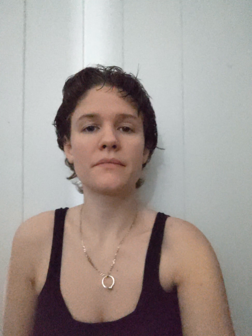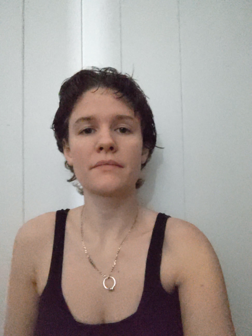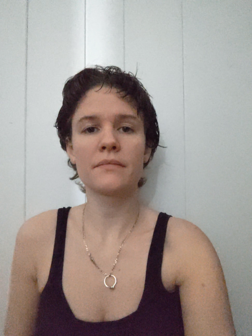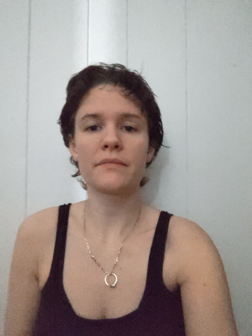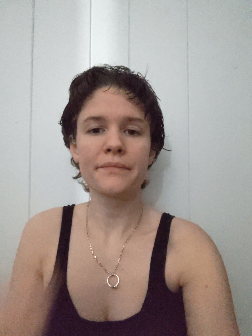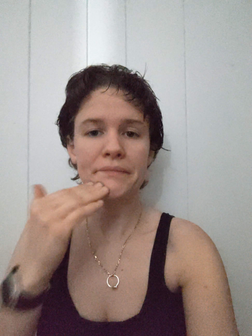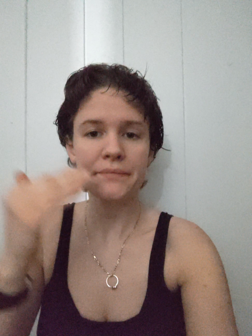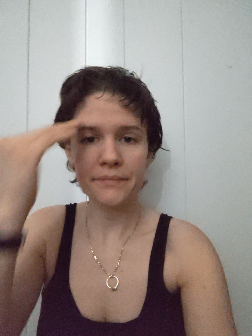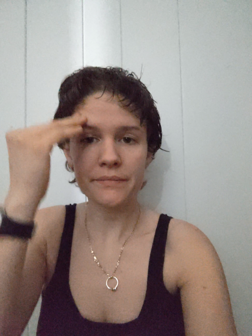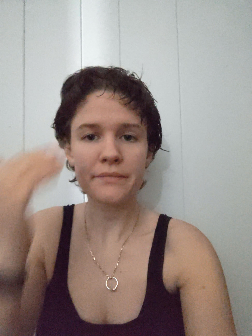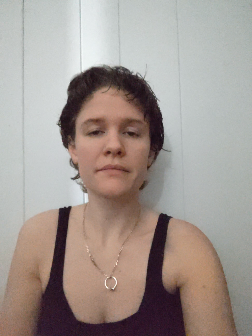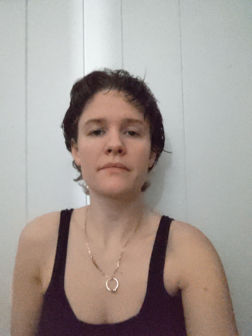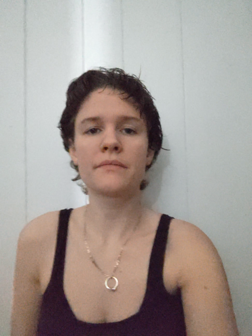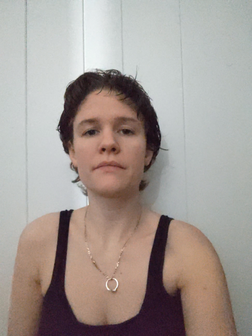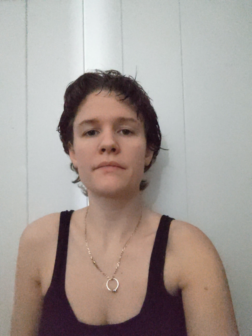head